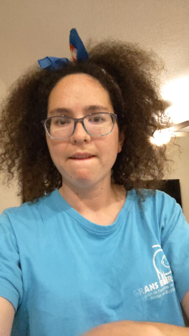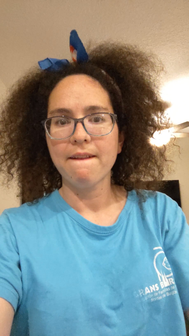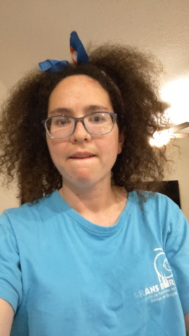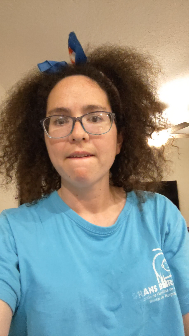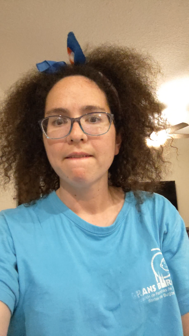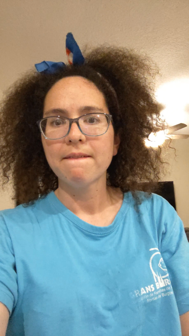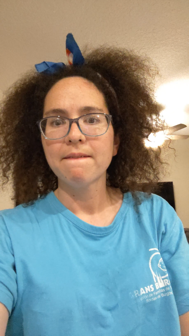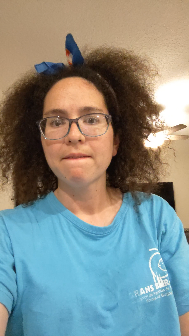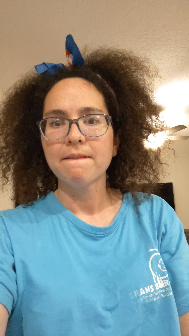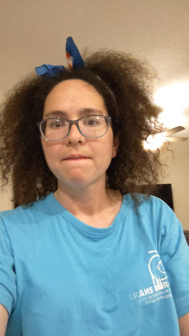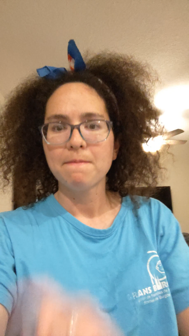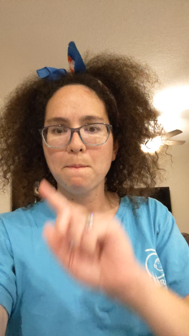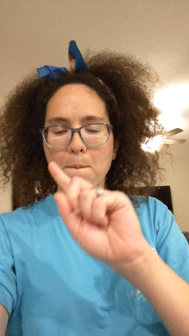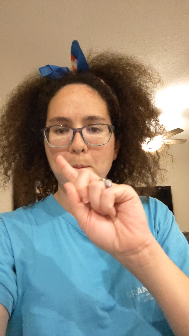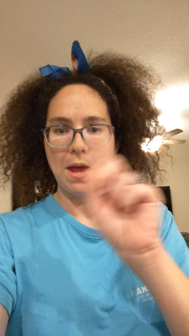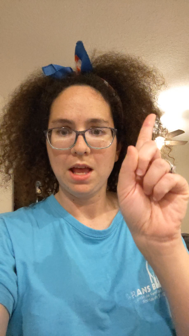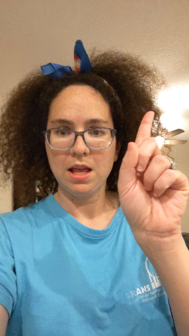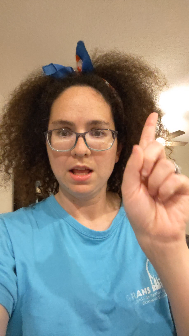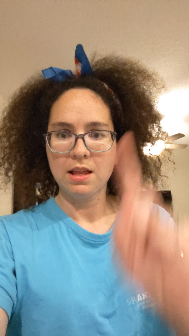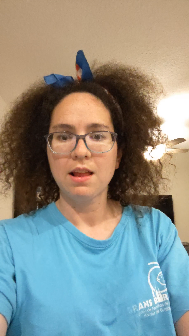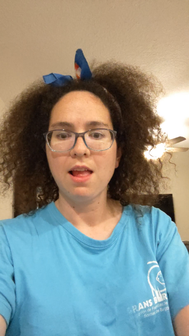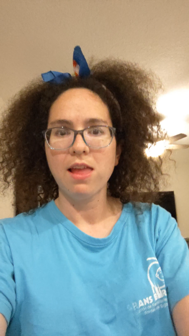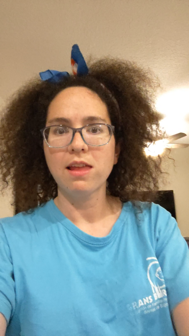but